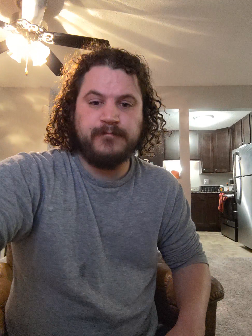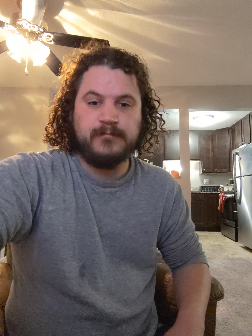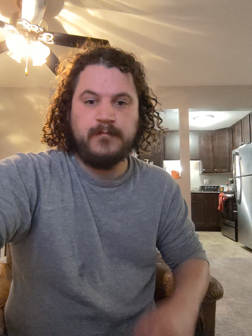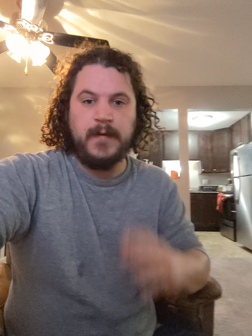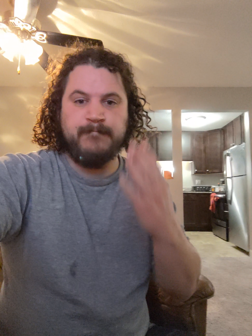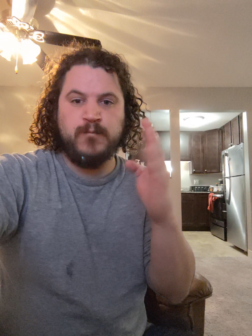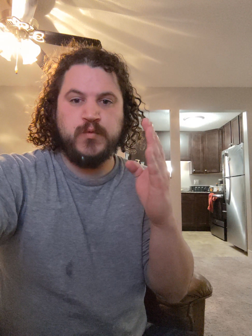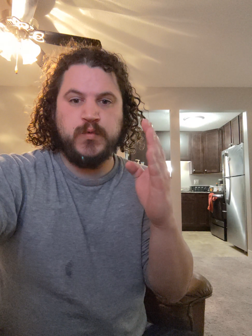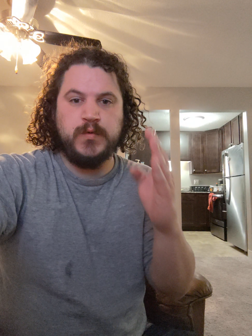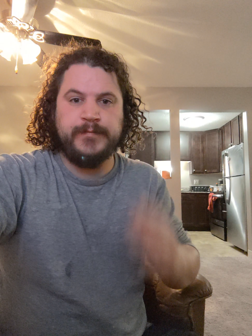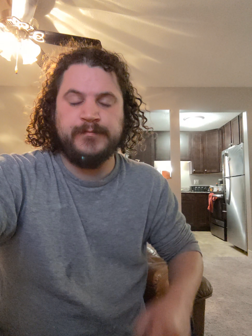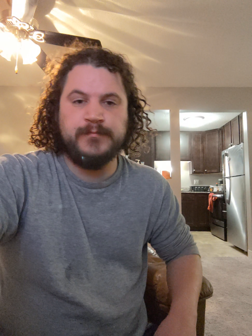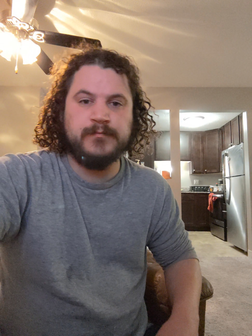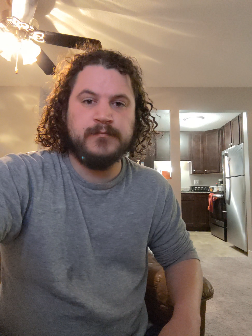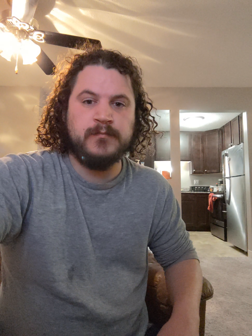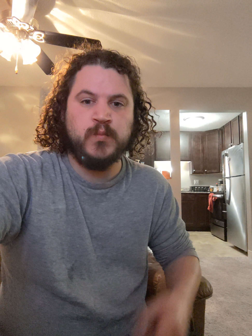blue